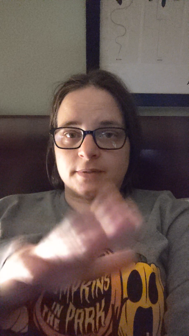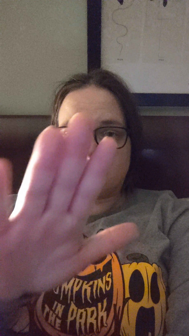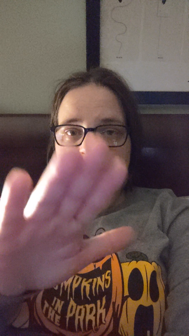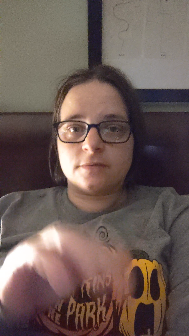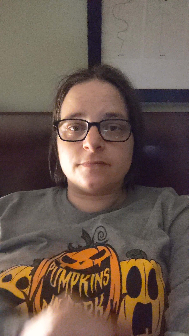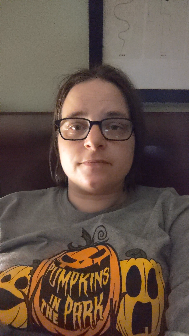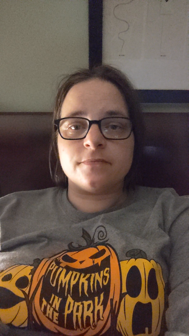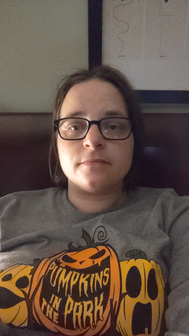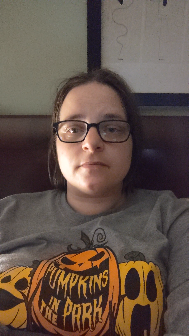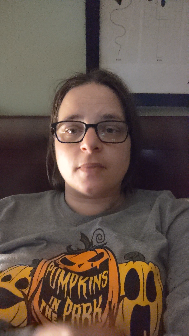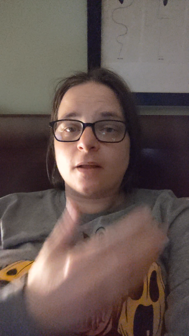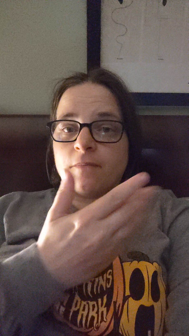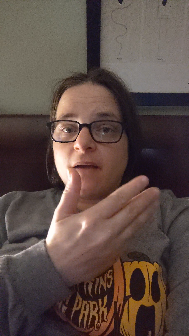butterfly